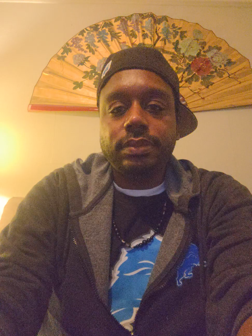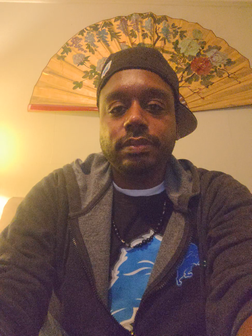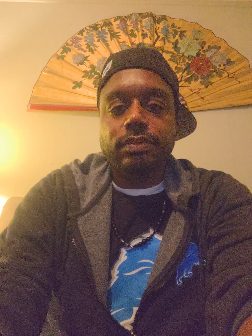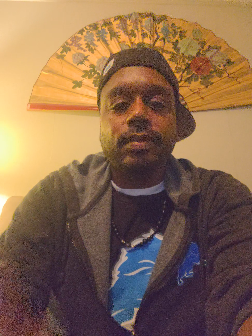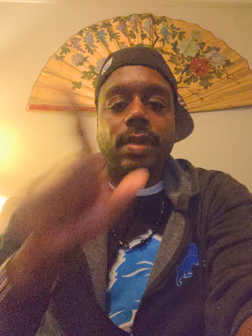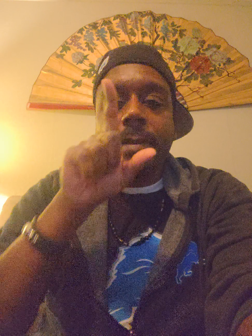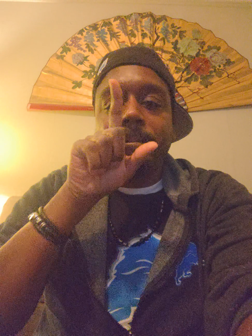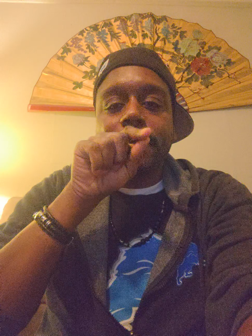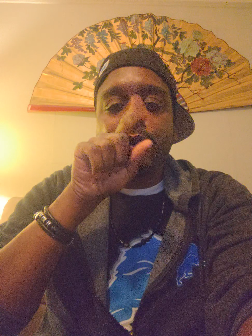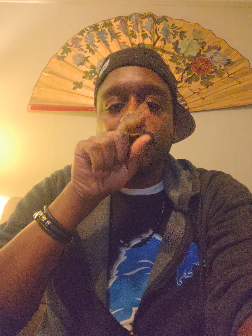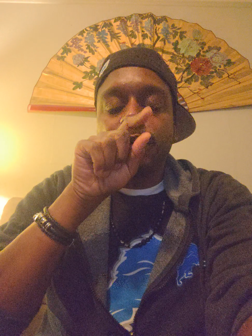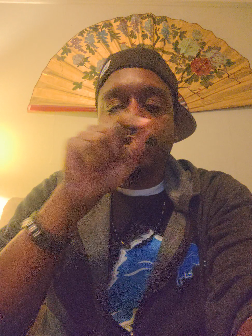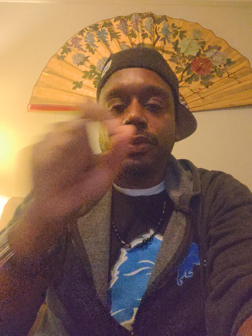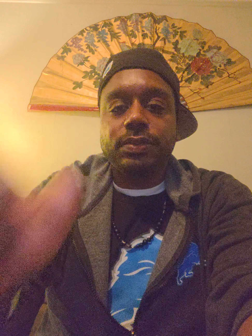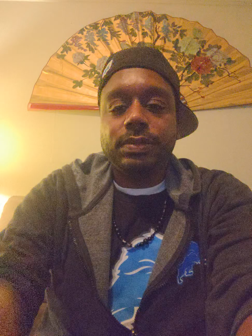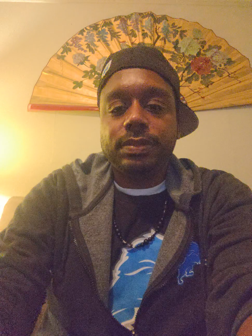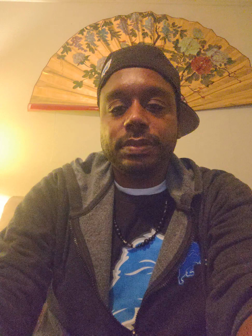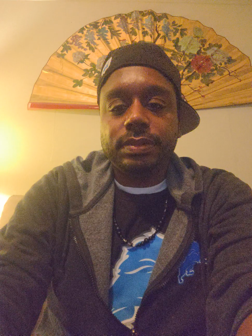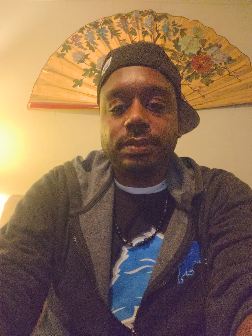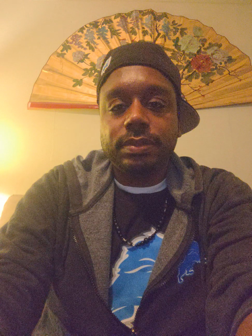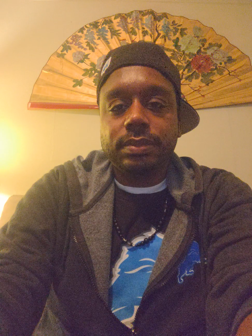bird